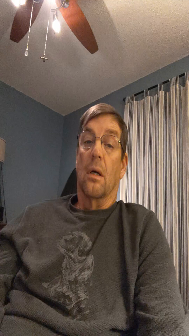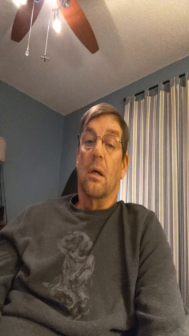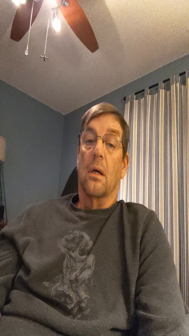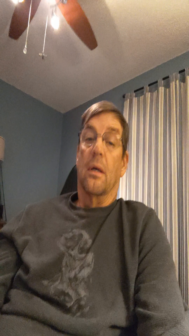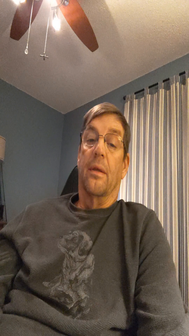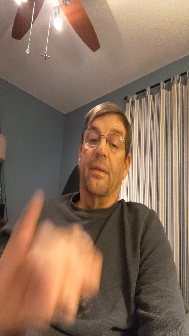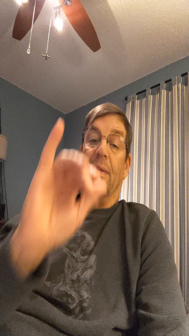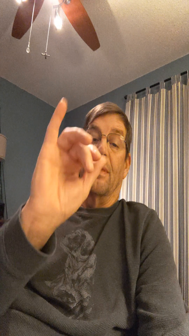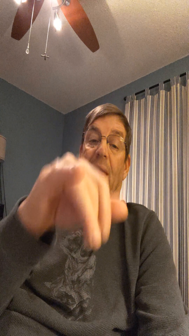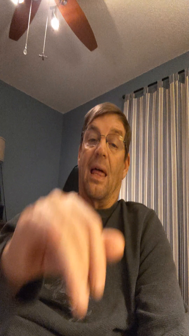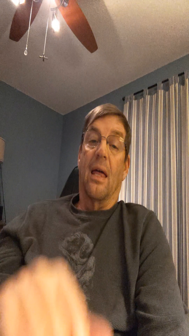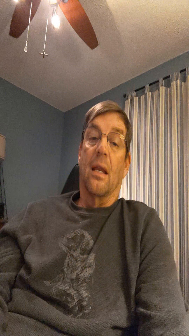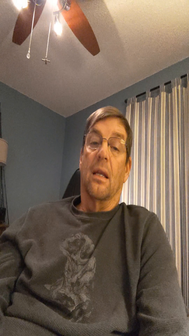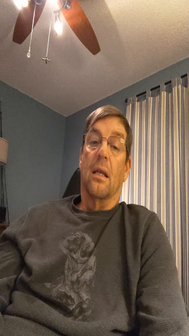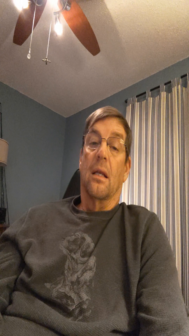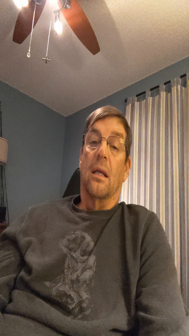that